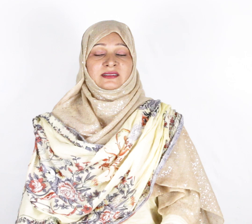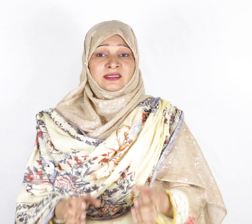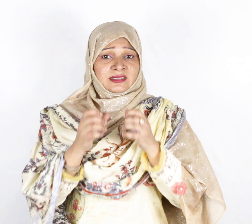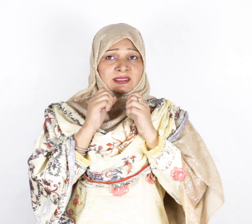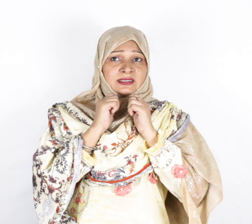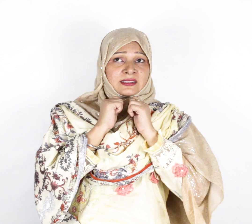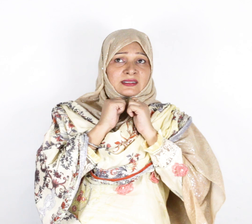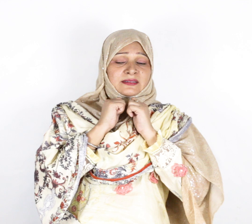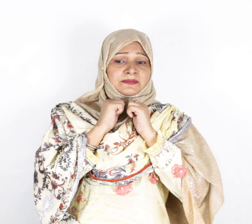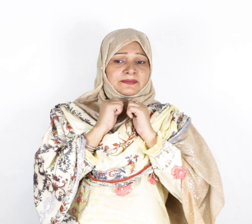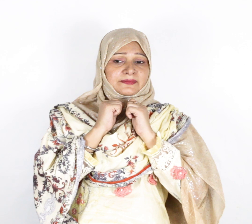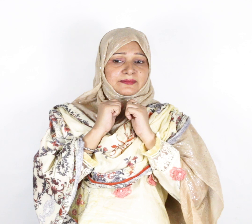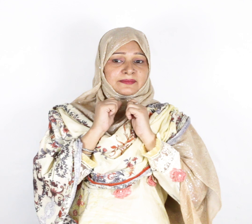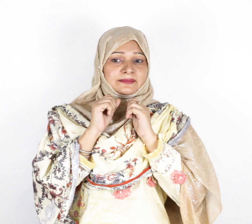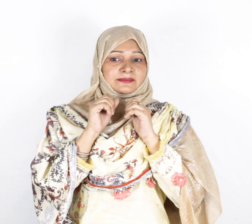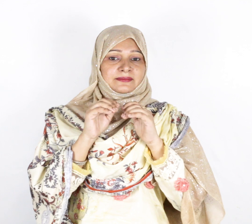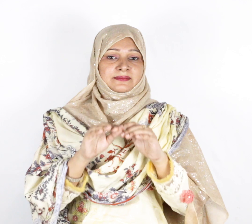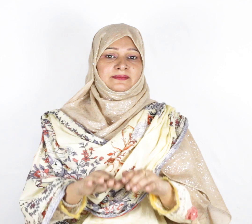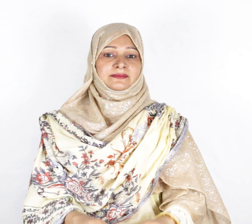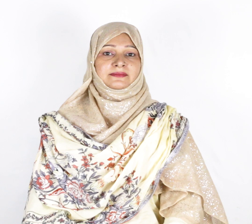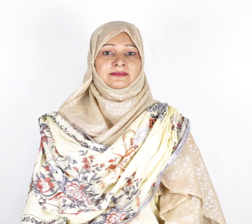scared